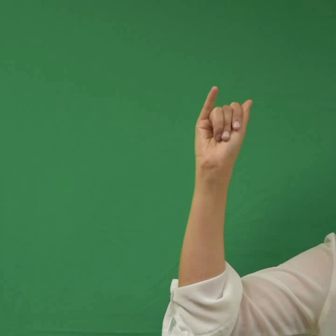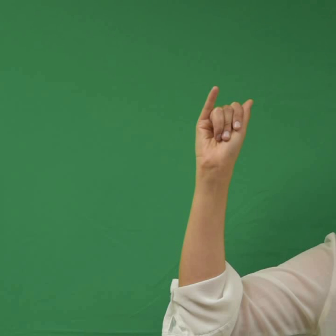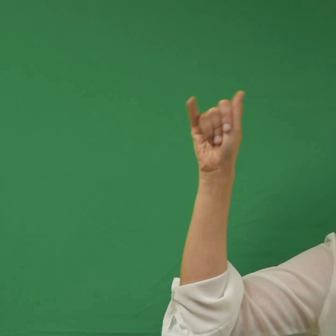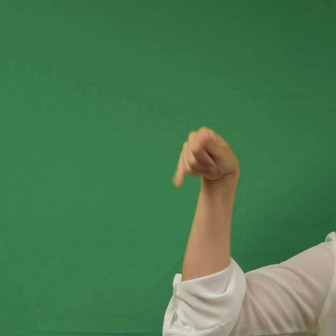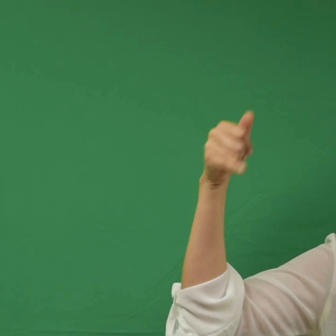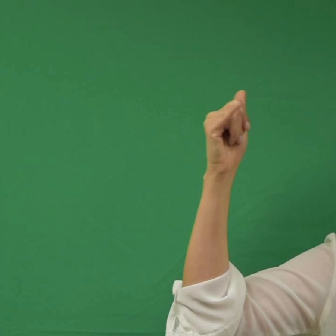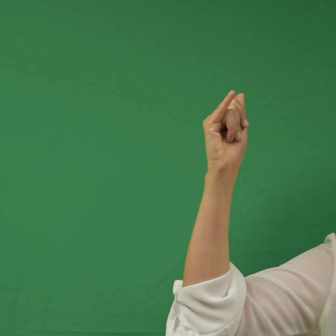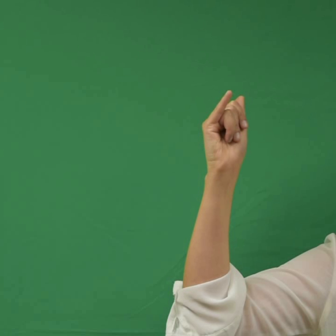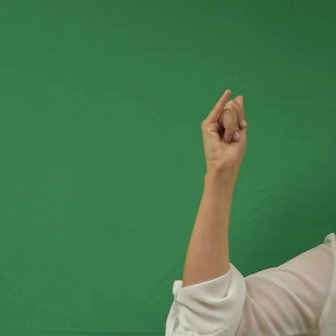J